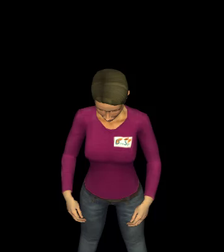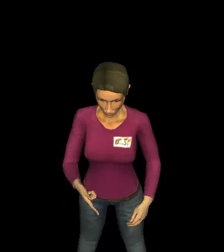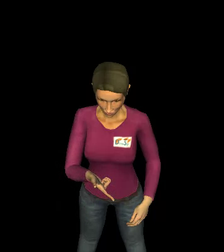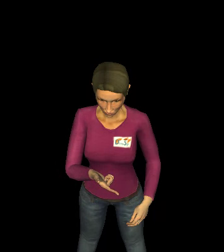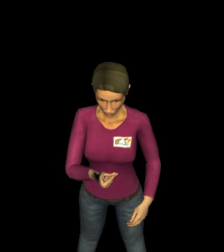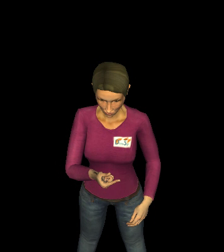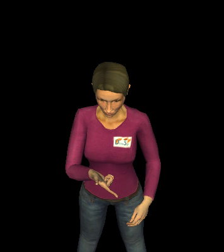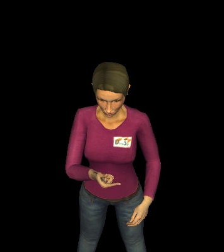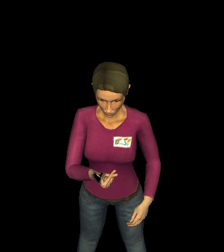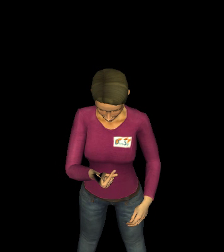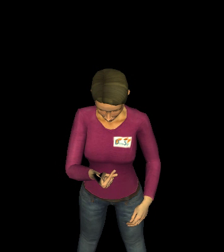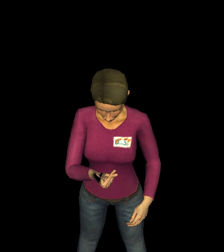مزدوج